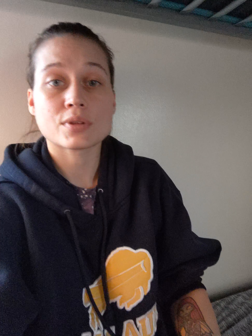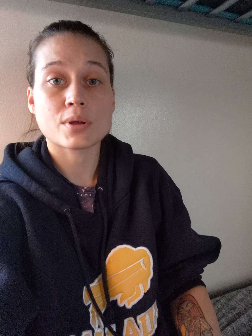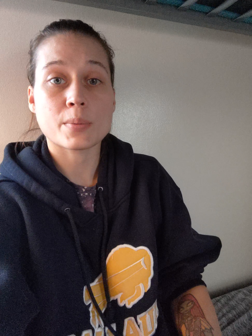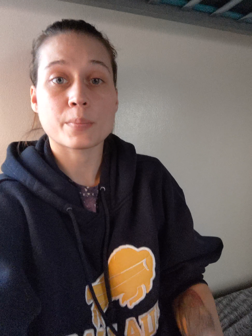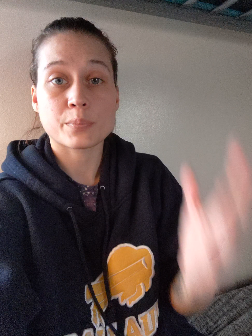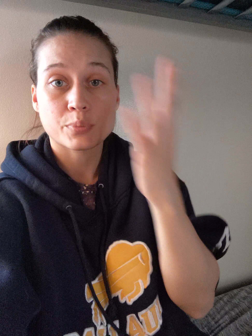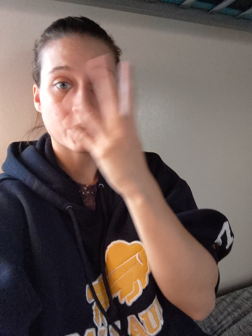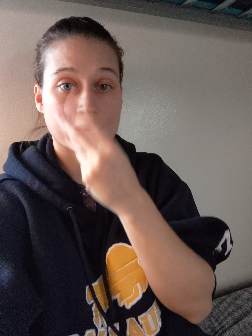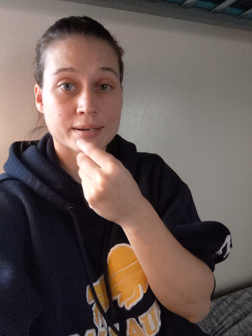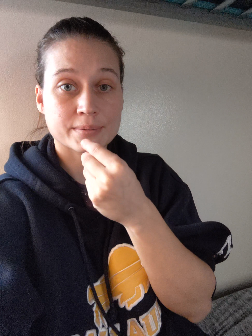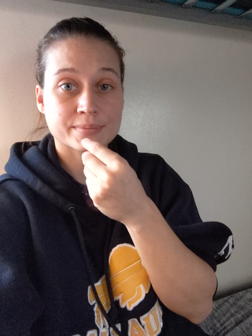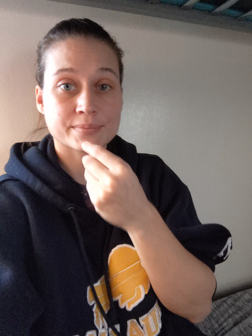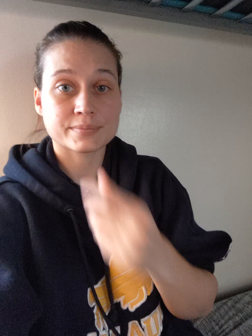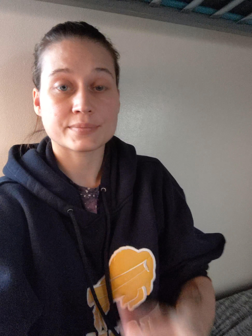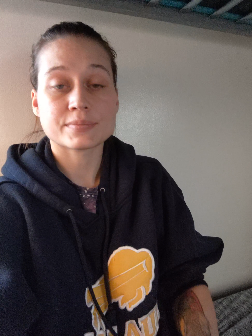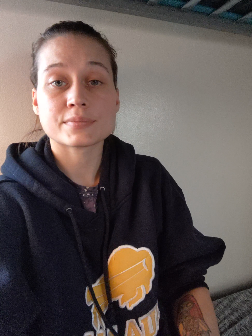pretty